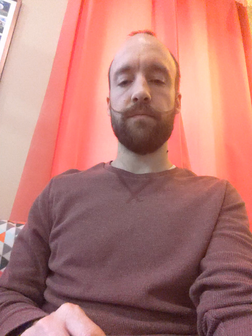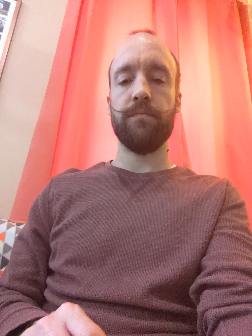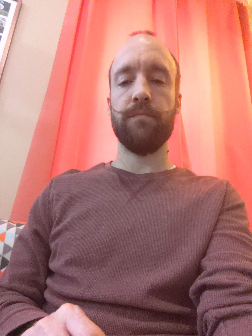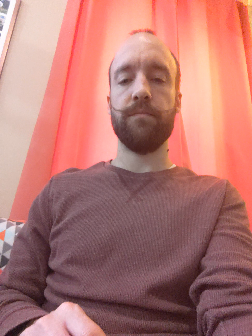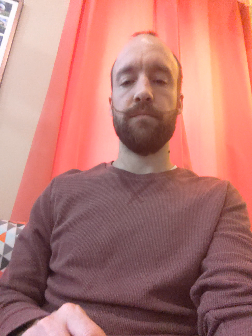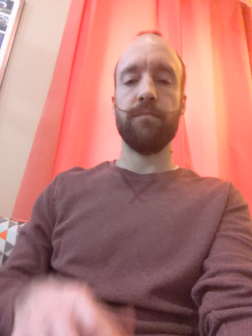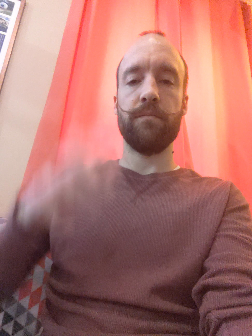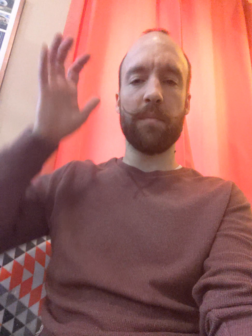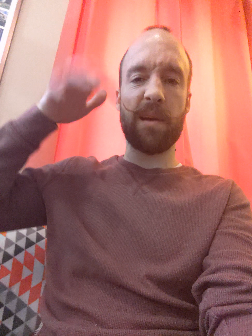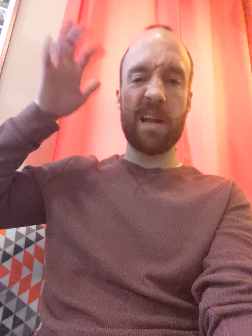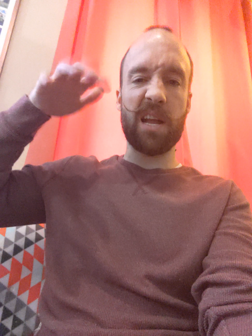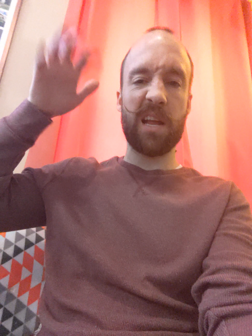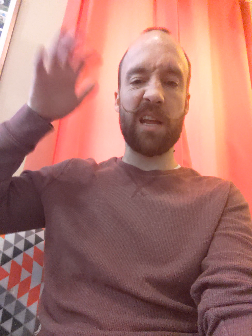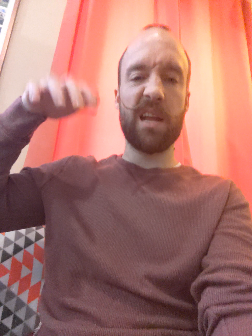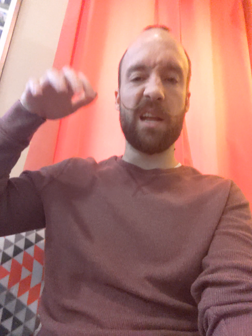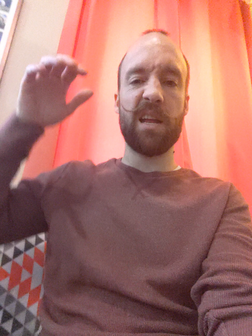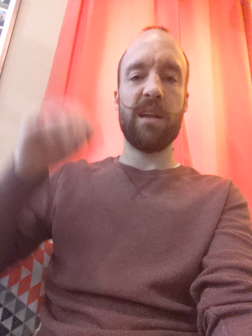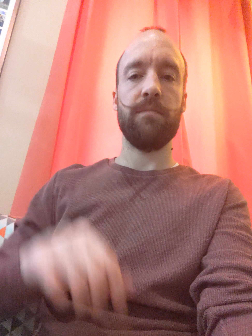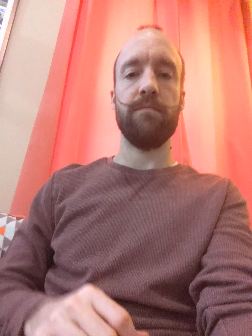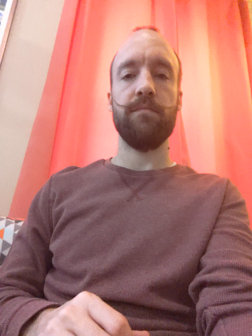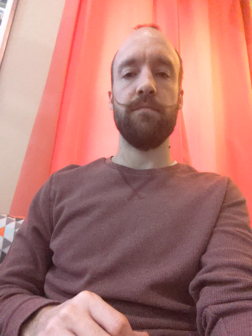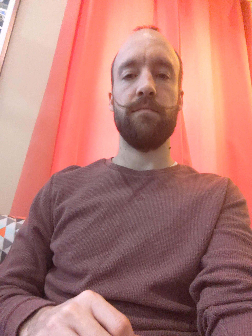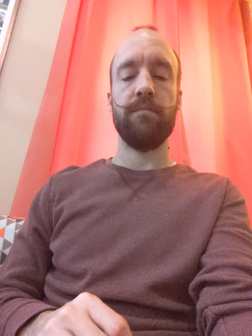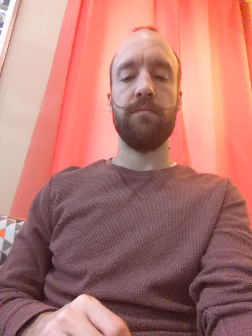rain